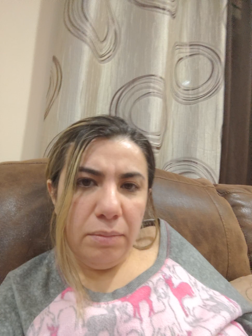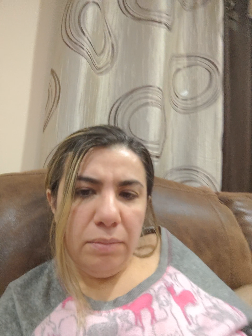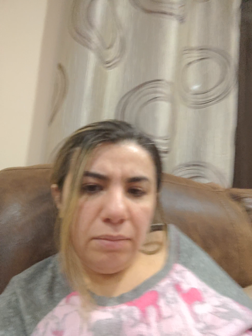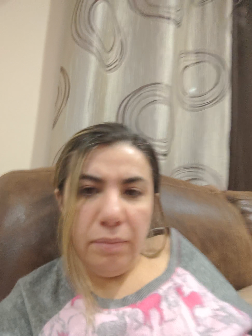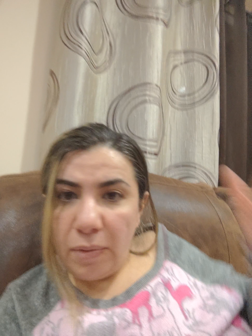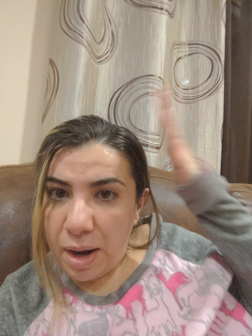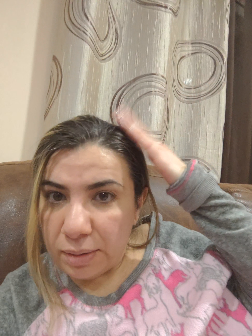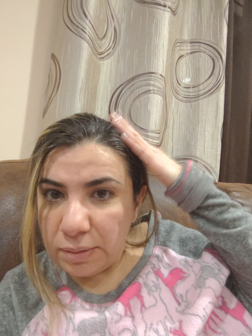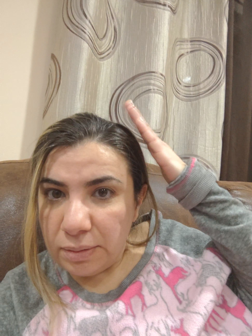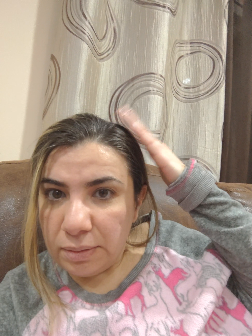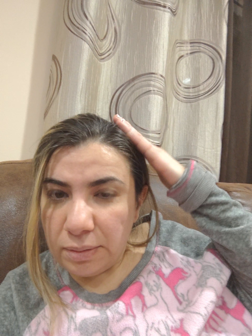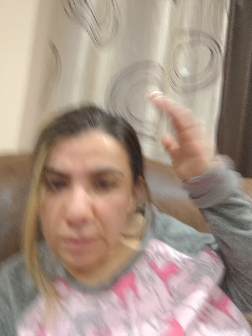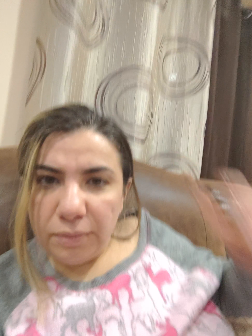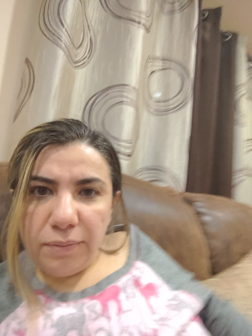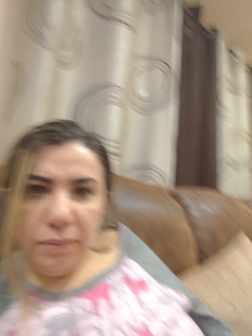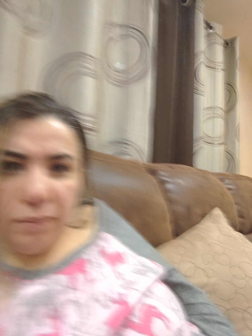hat